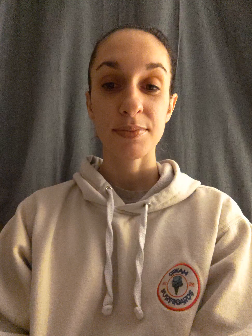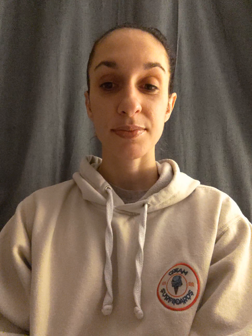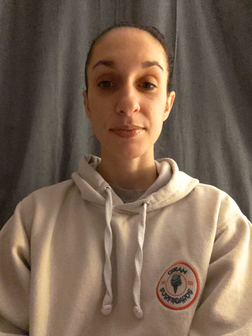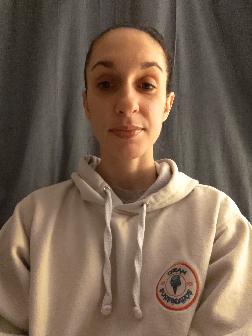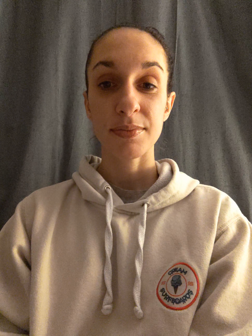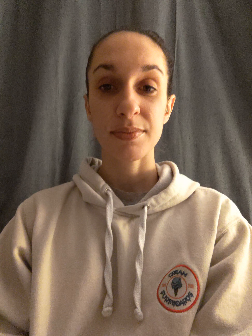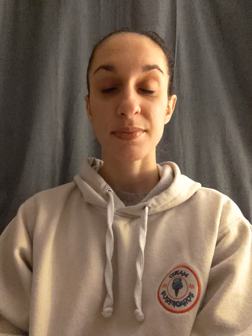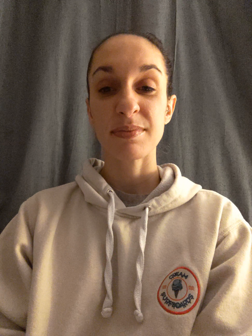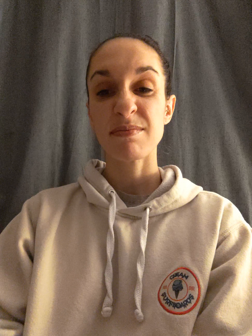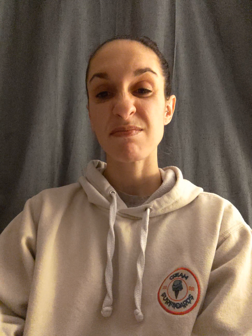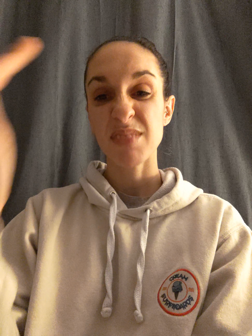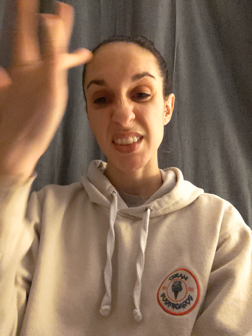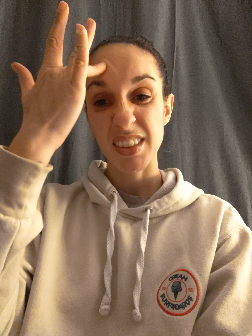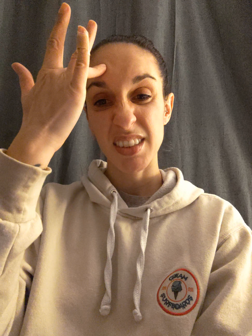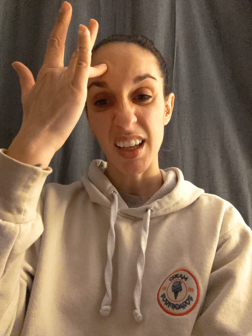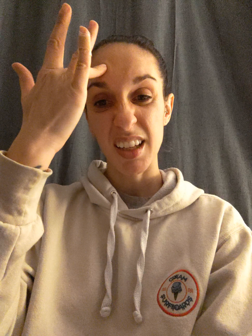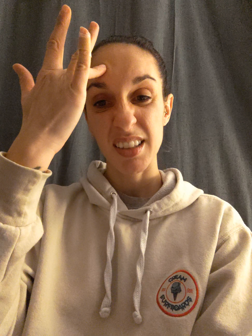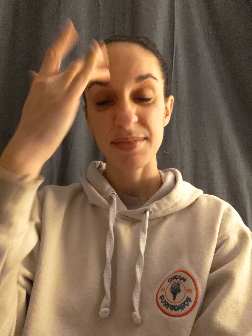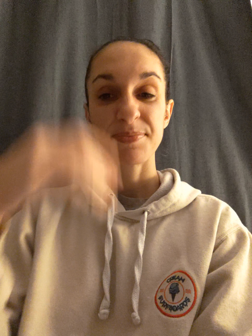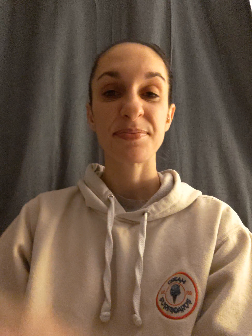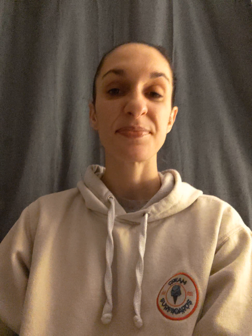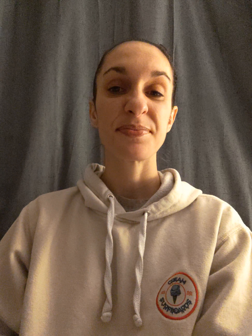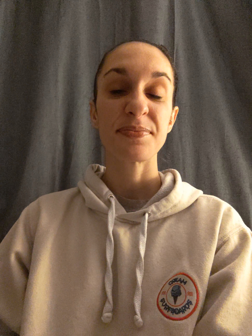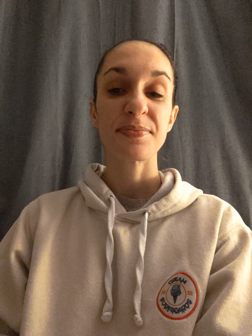sick